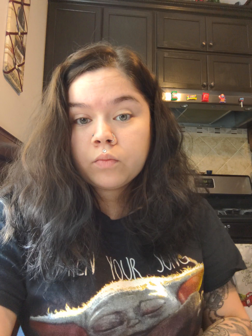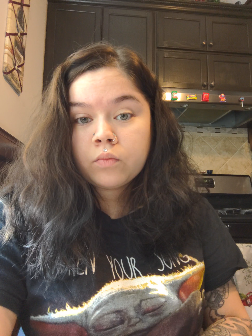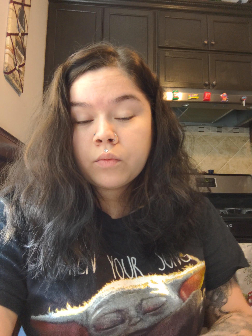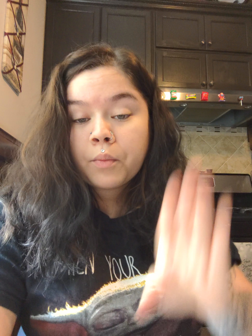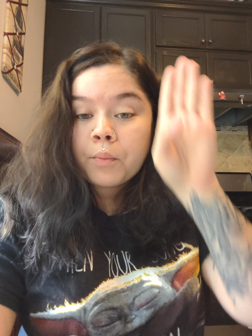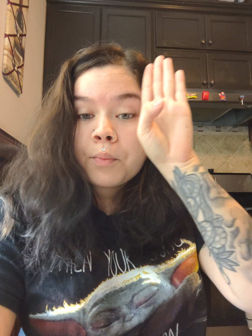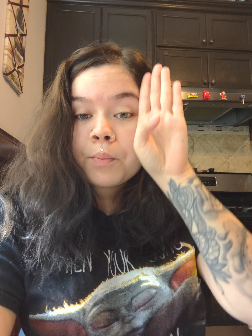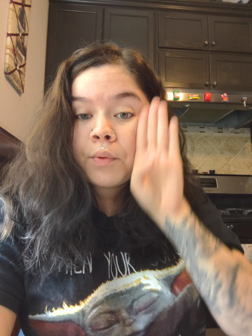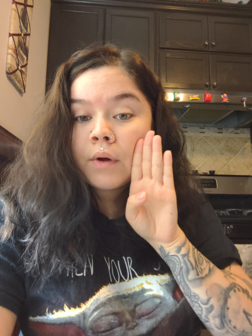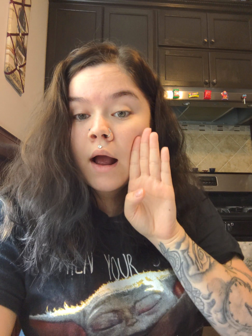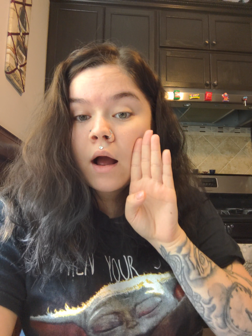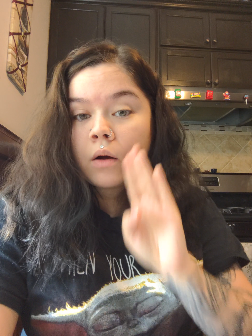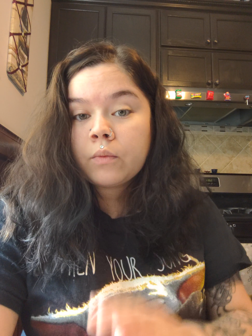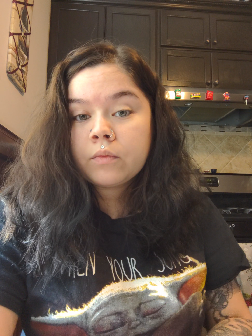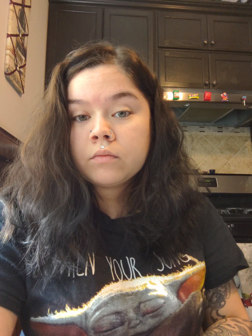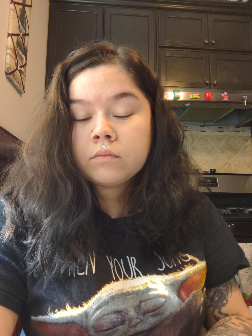brown